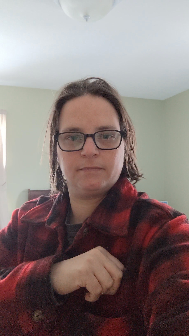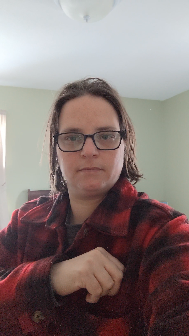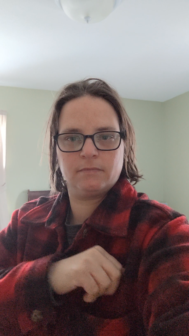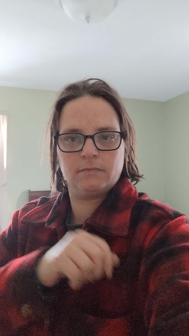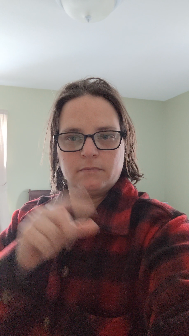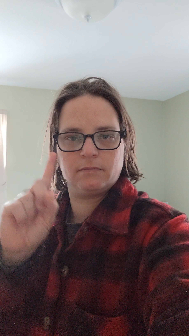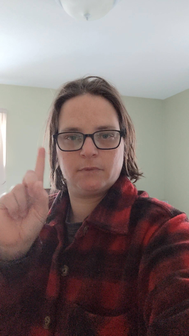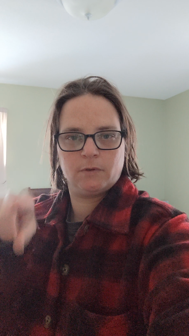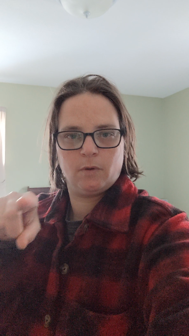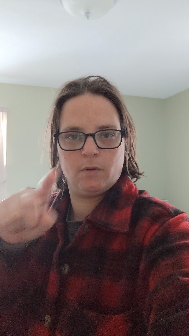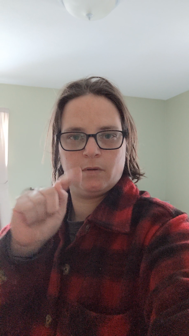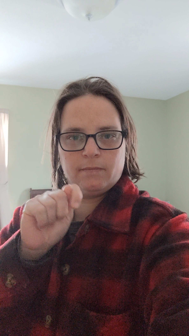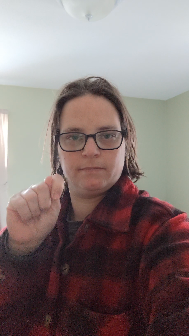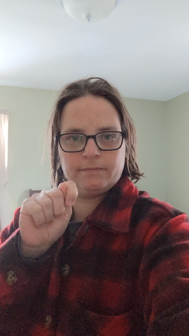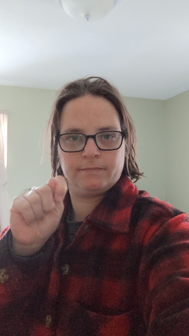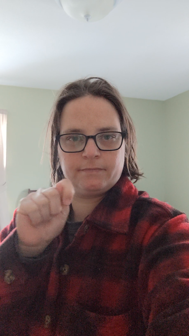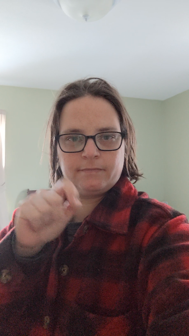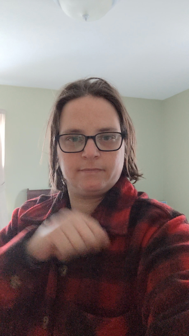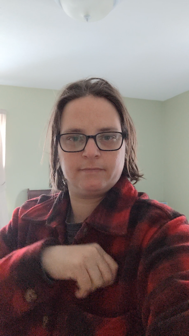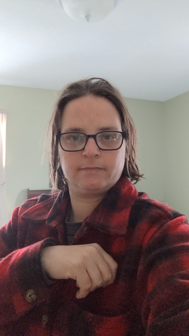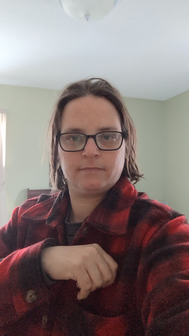go potty